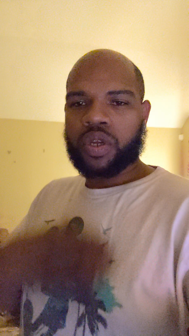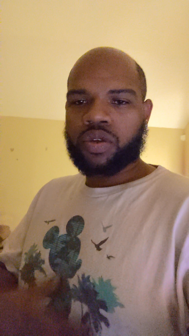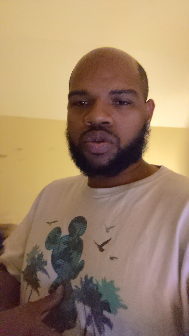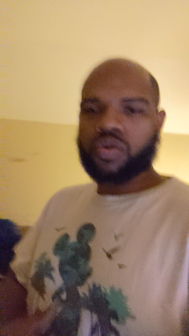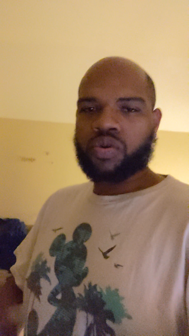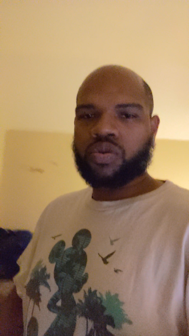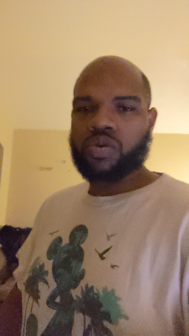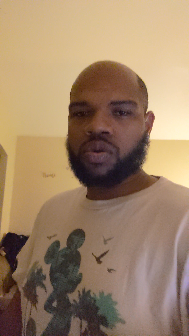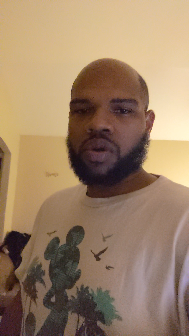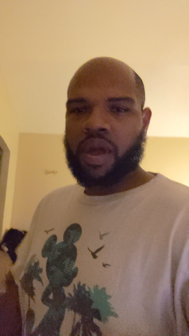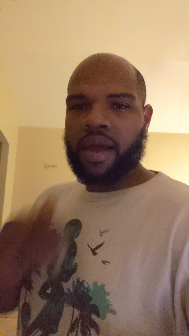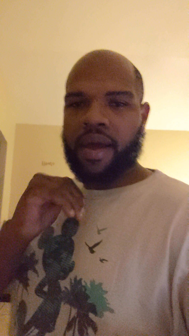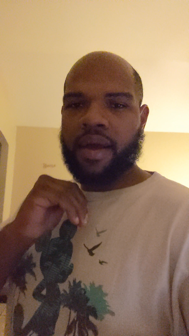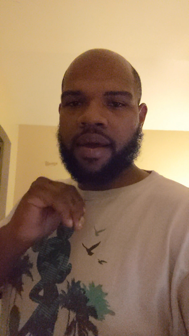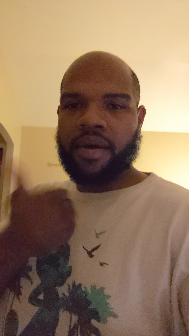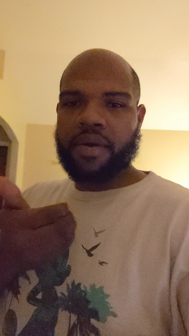how